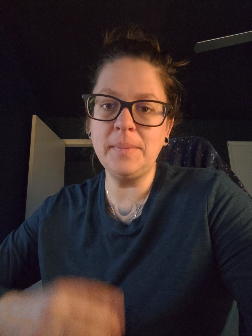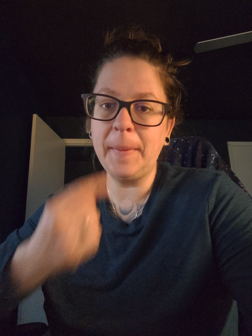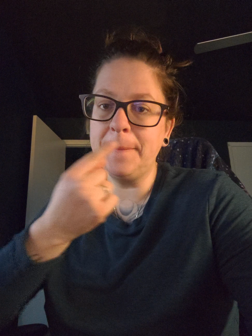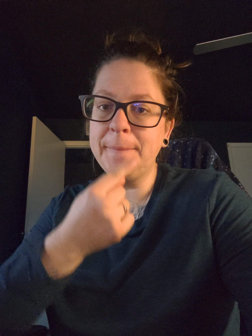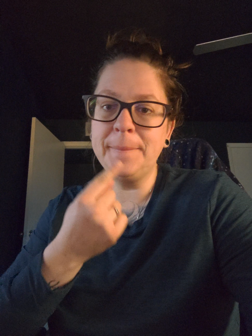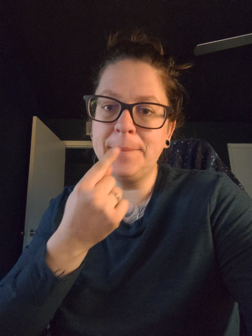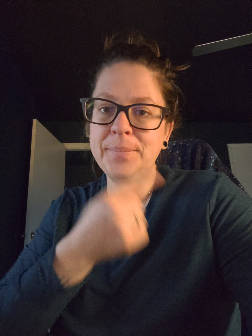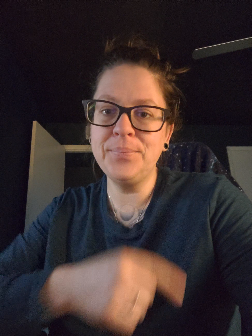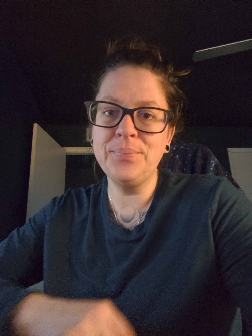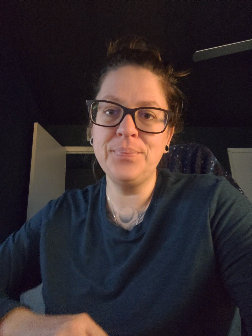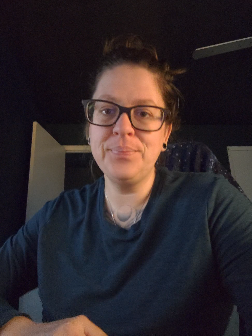lips